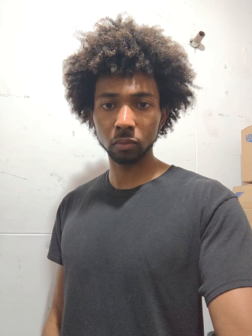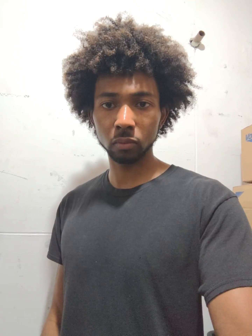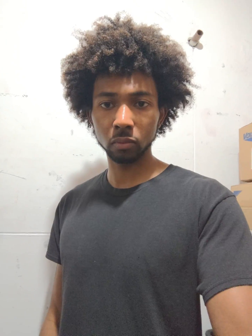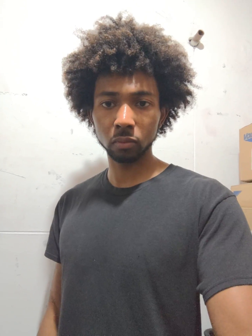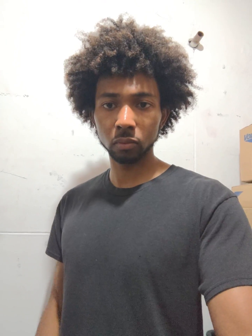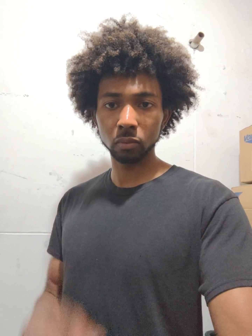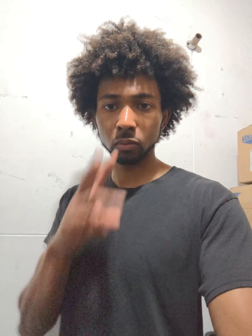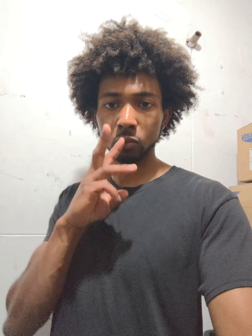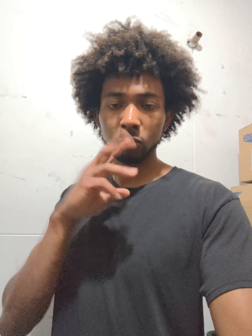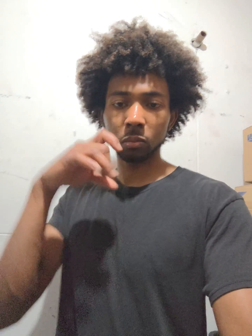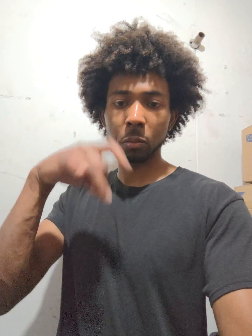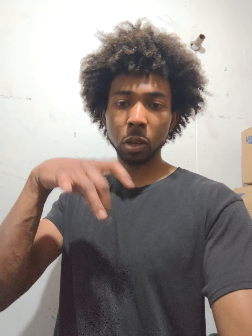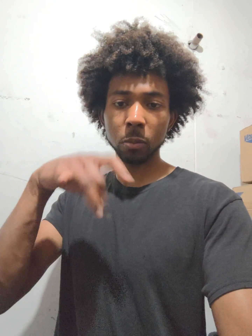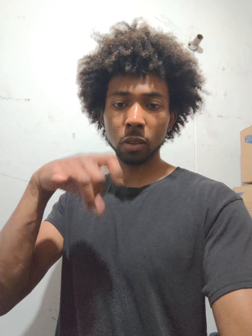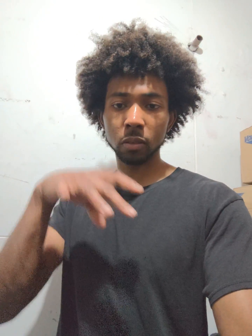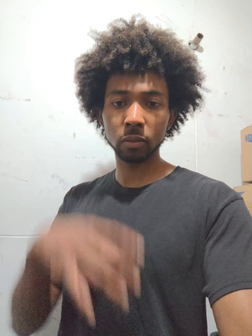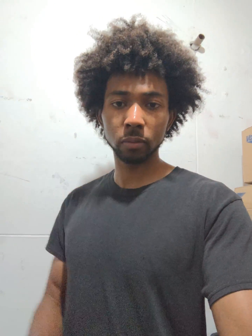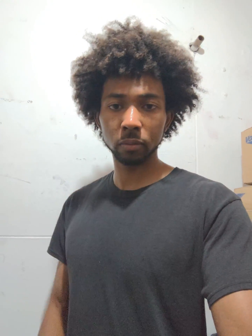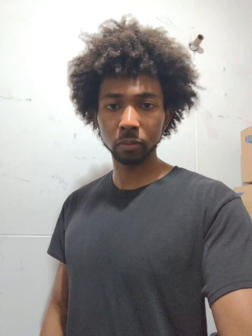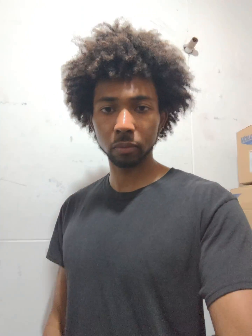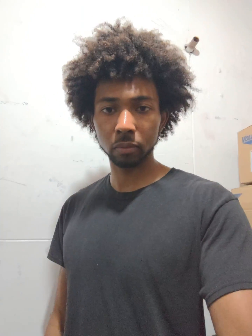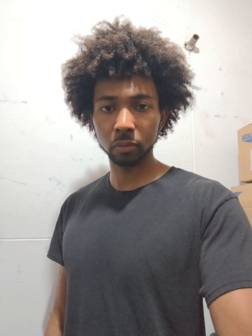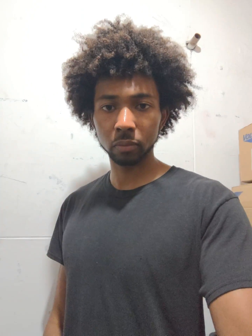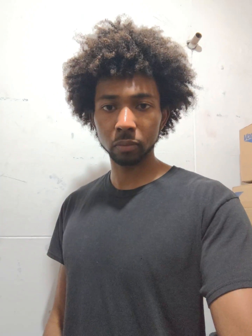melon